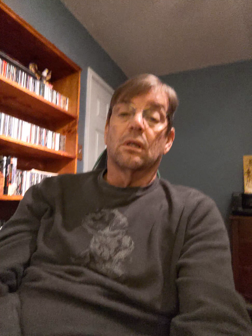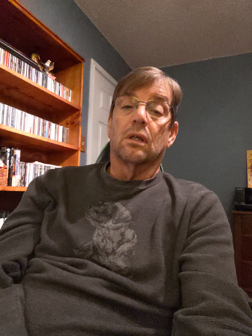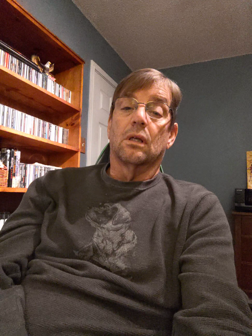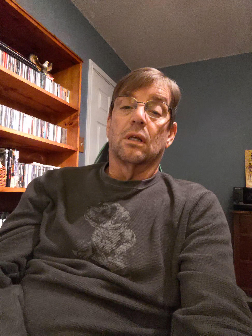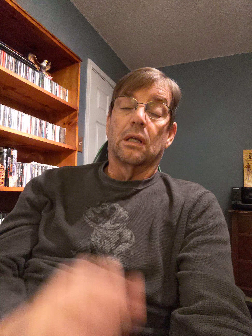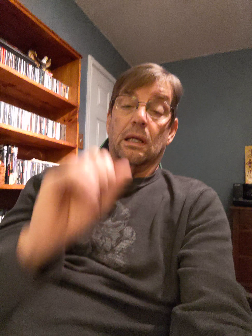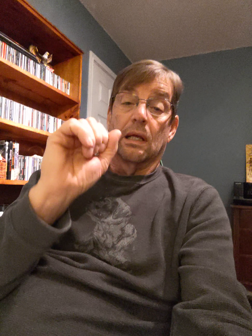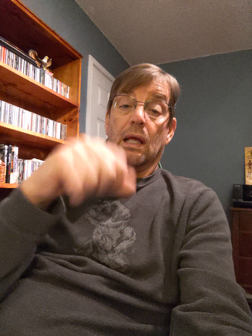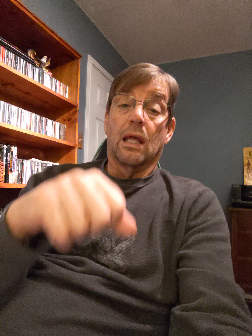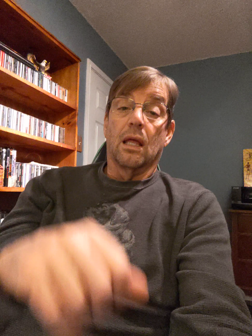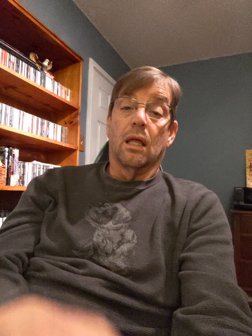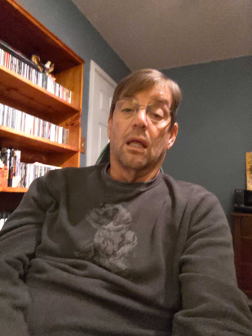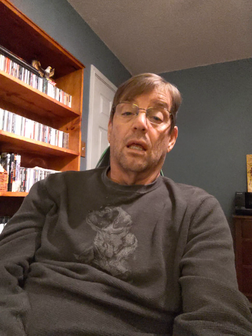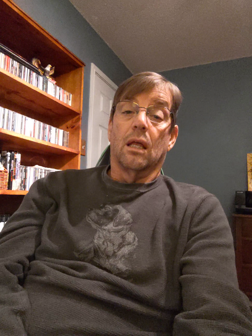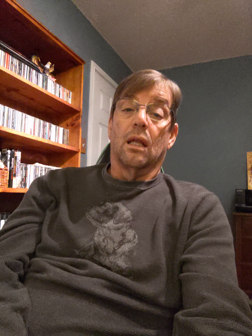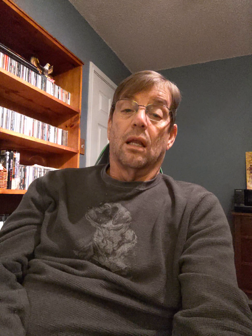can